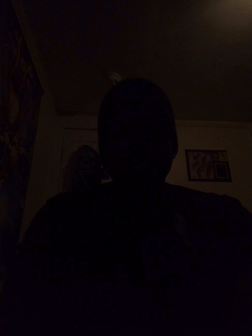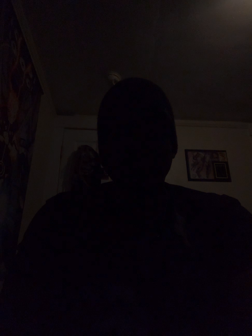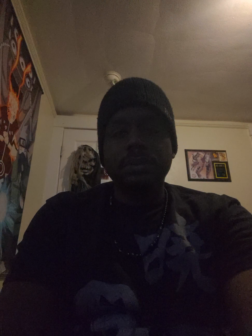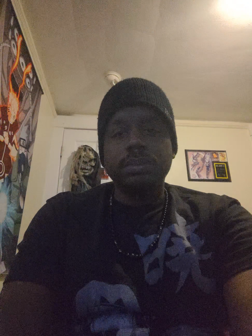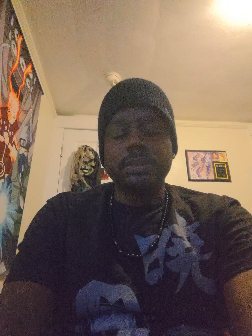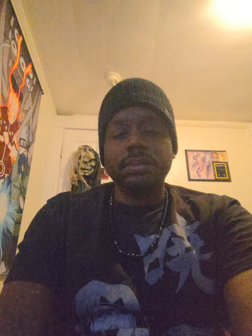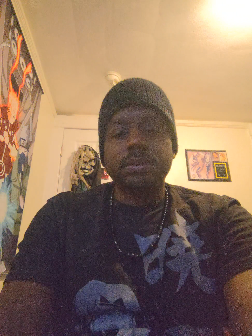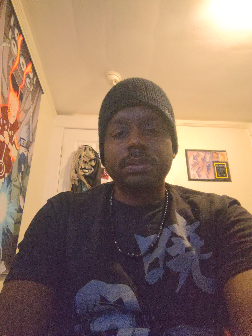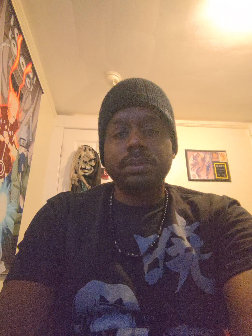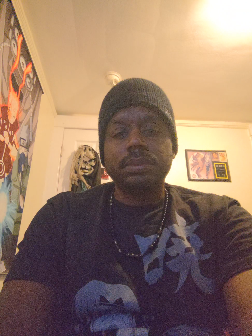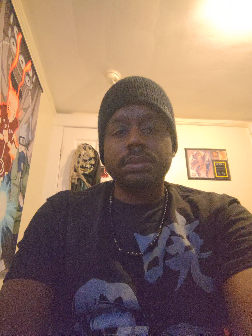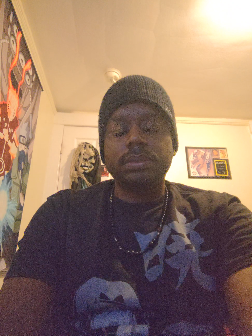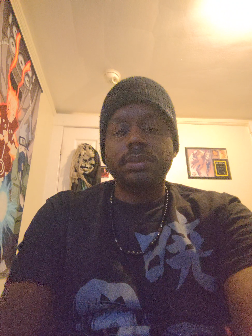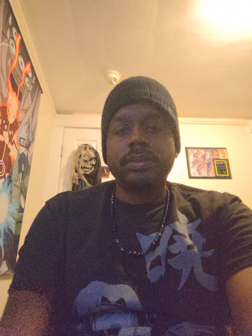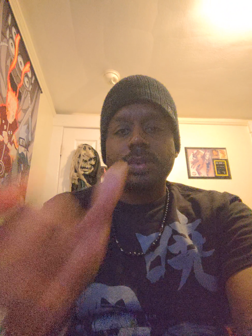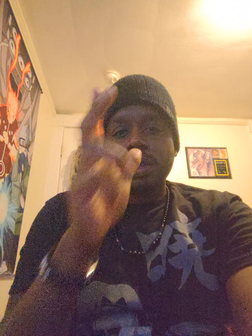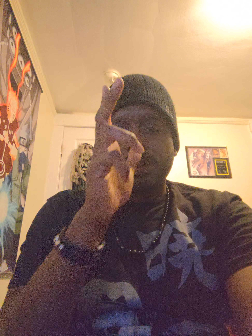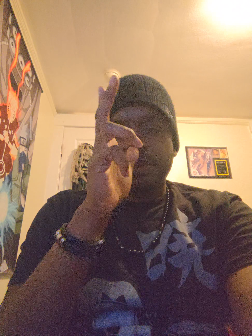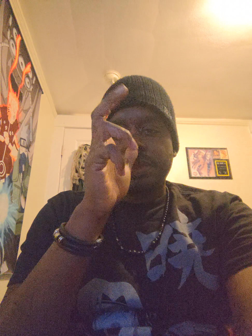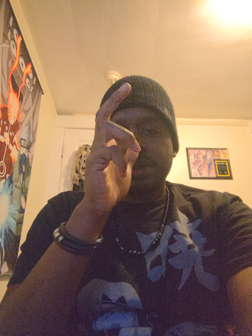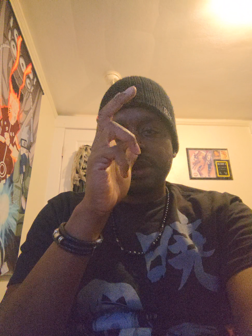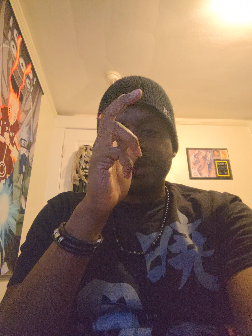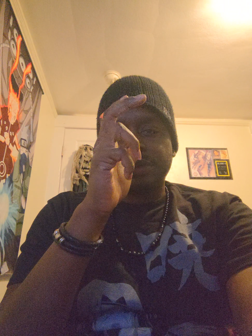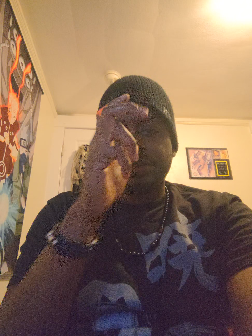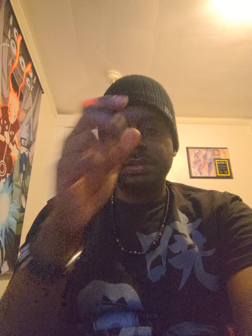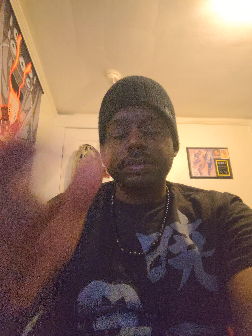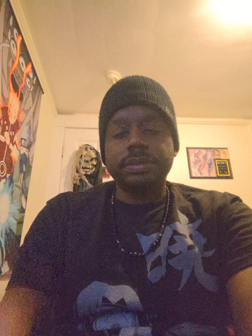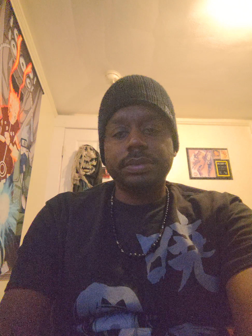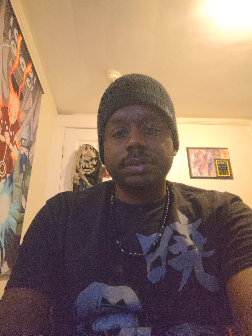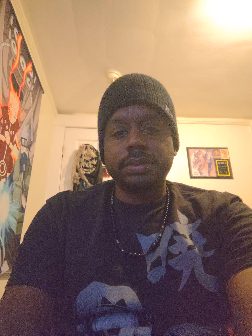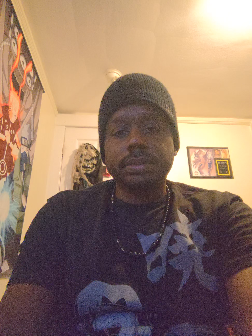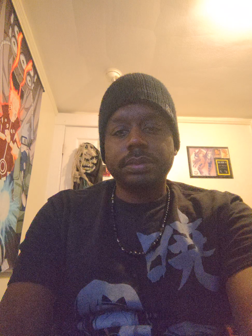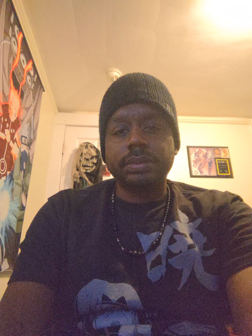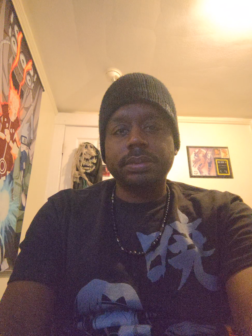bug